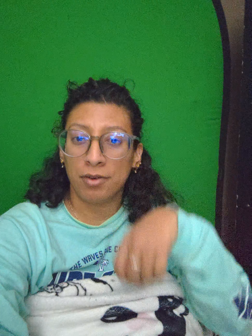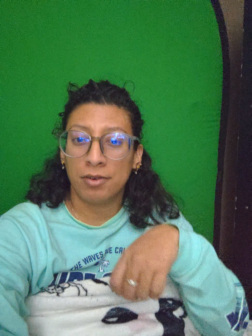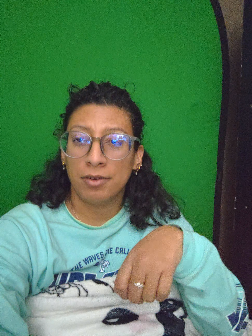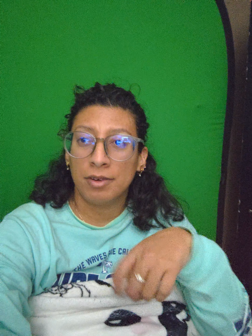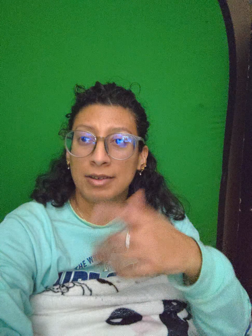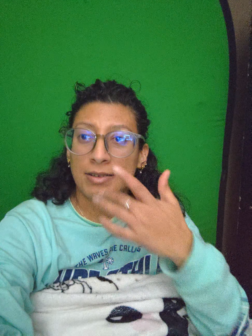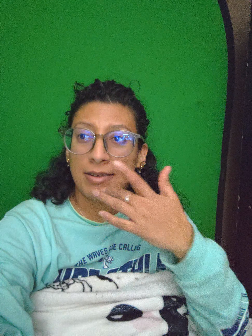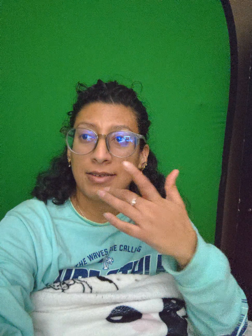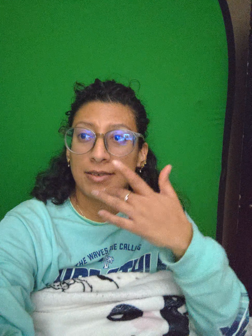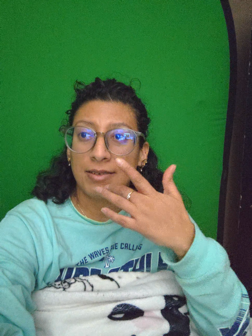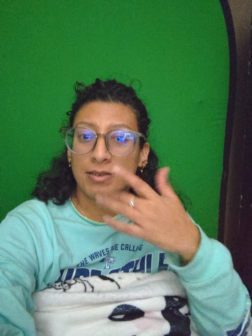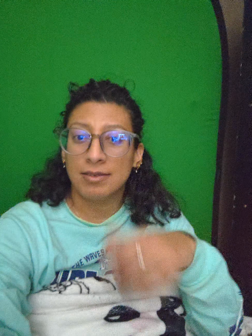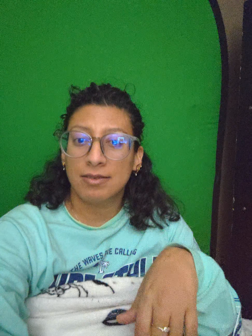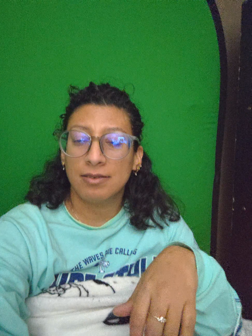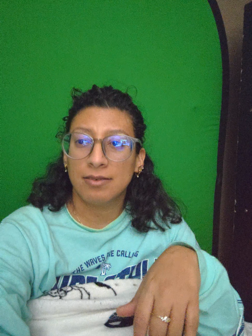taste